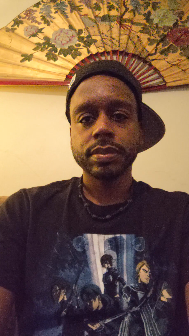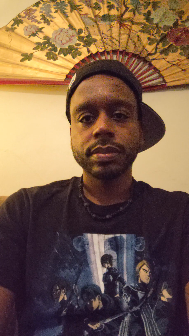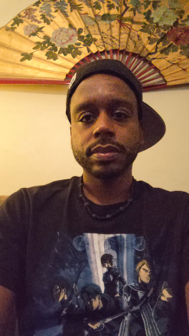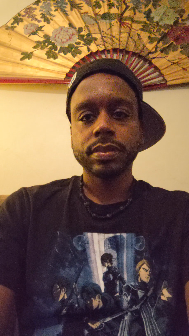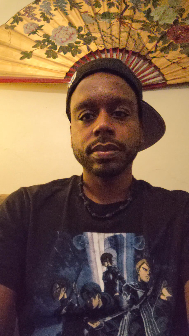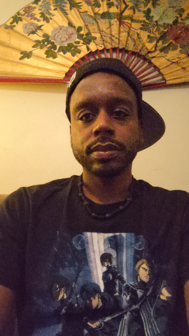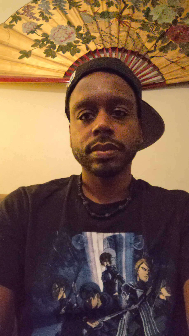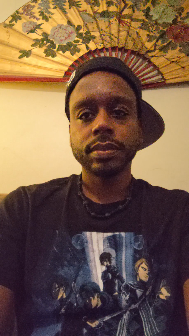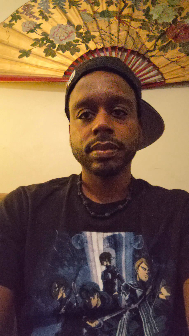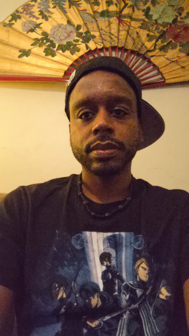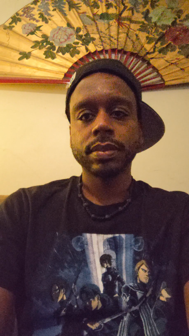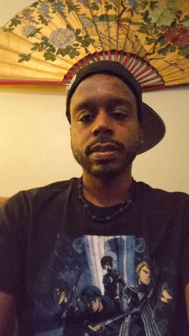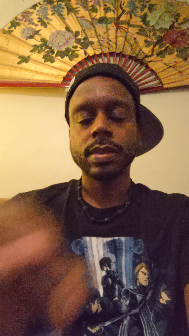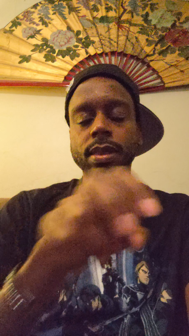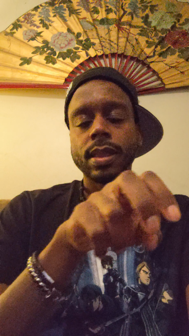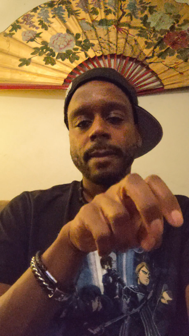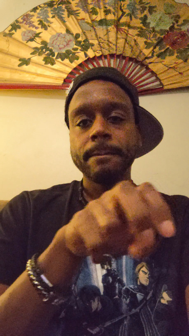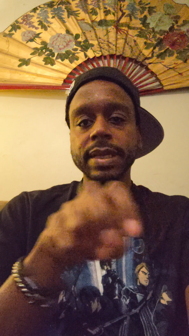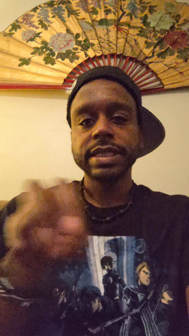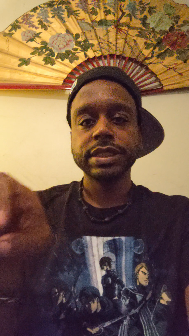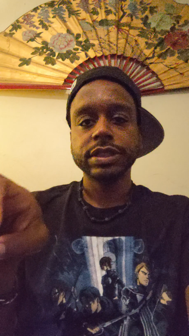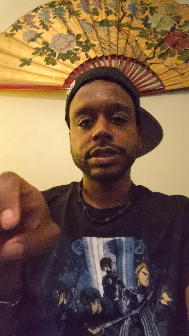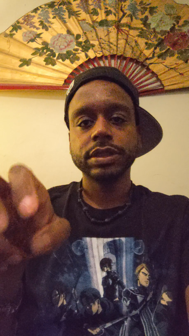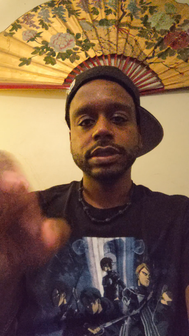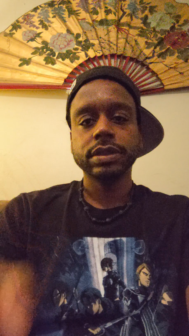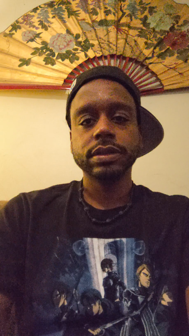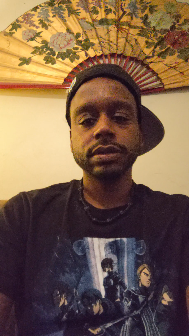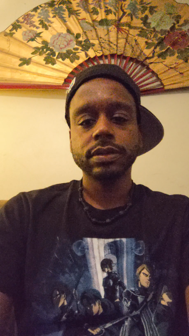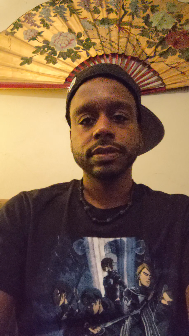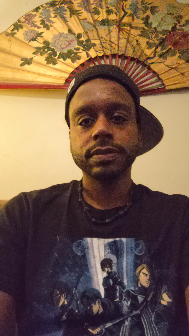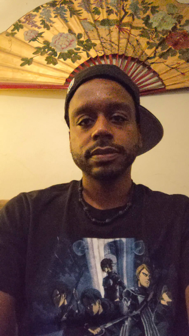bench